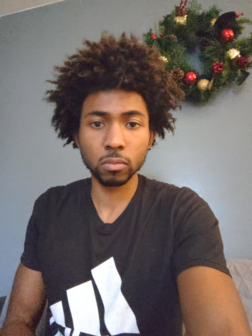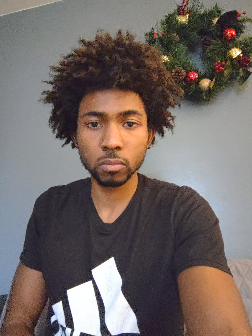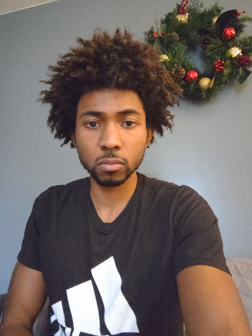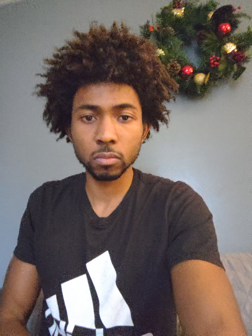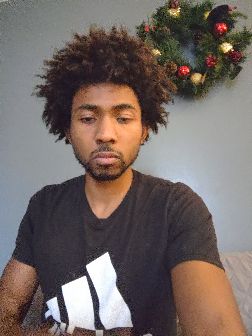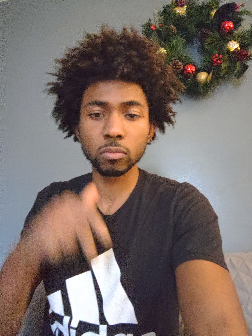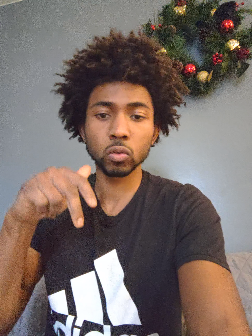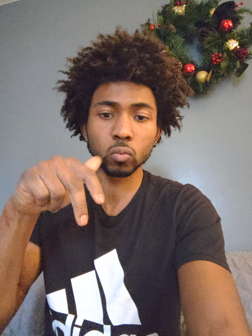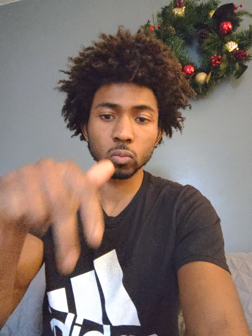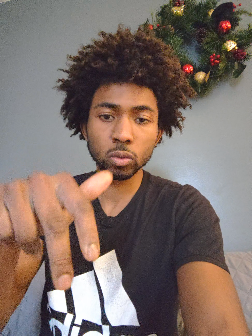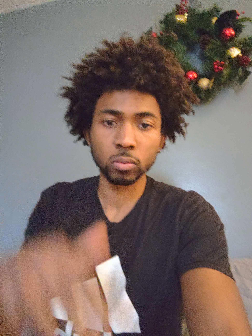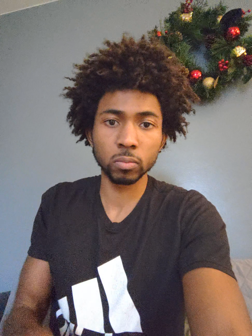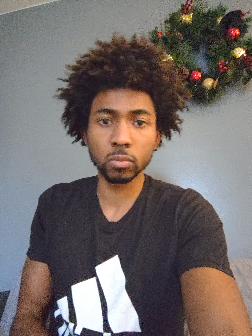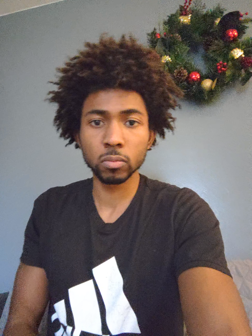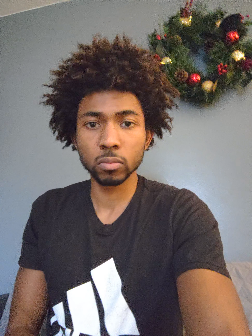ride